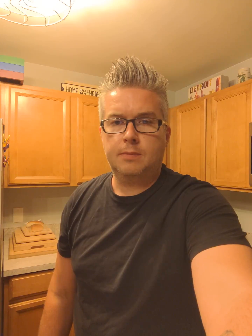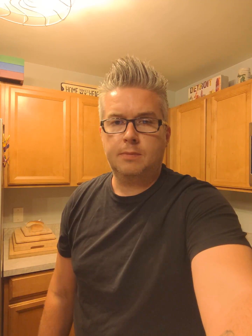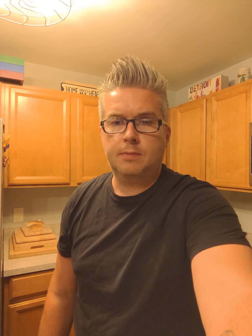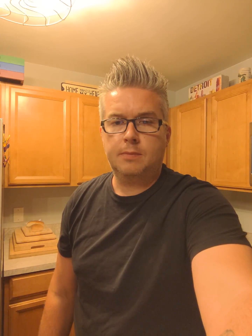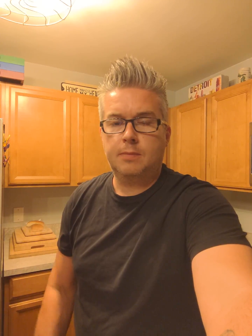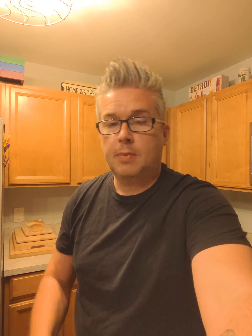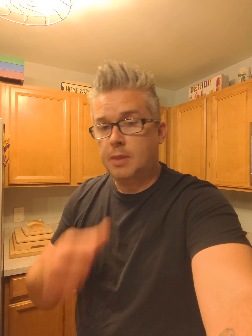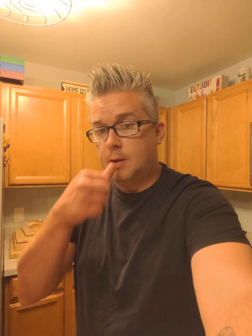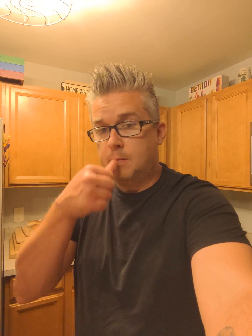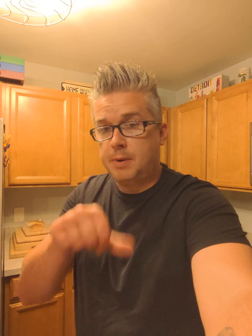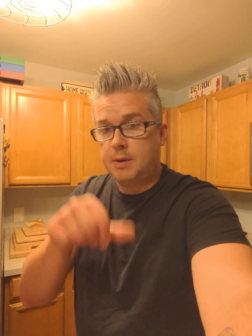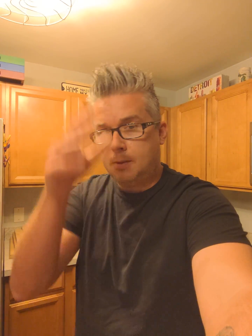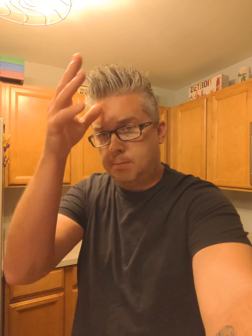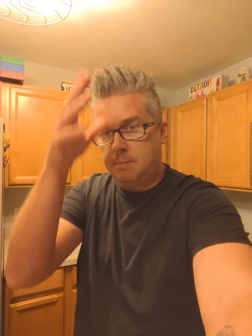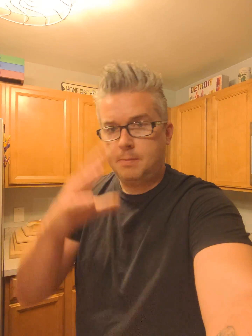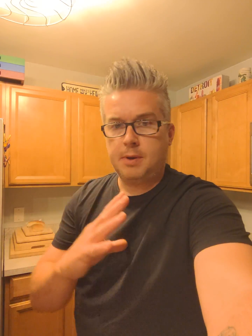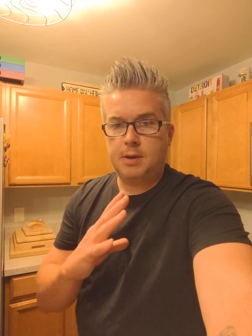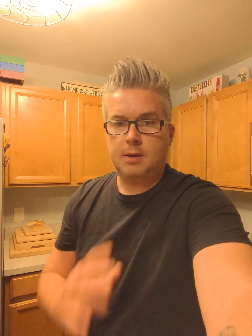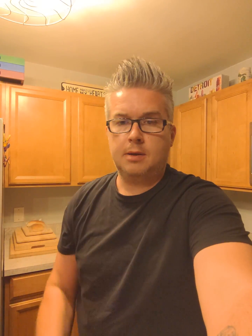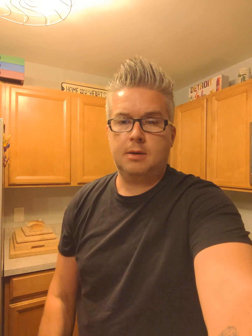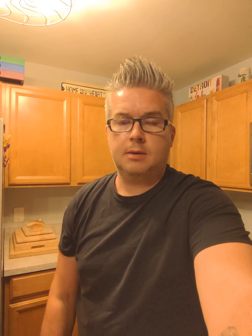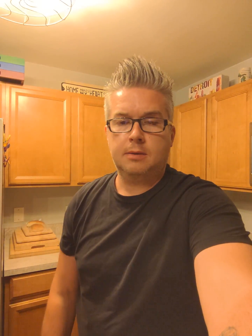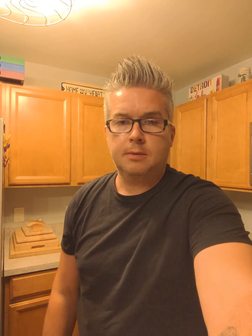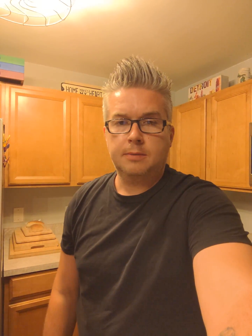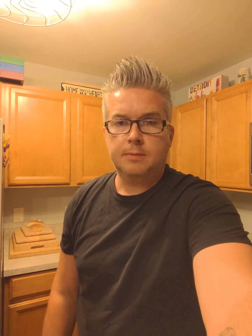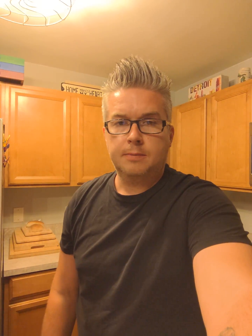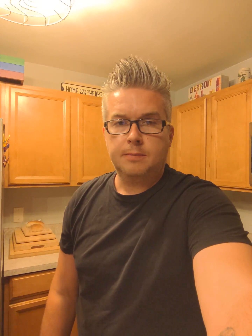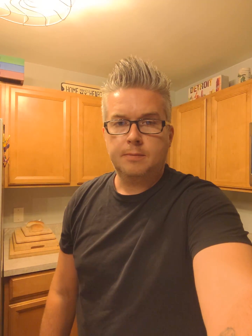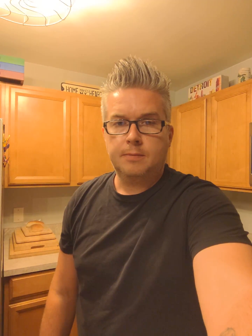mailman